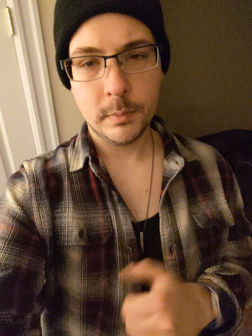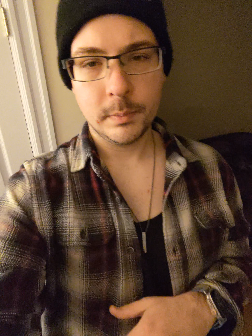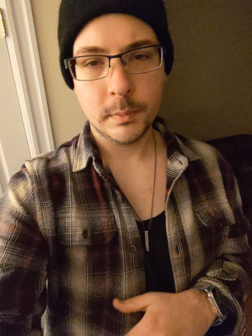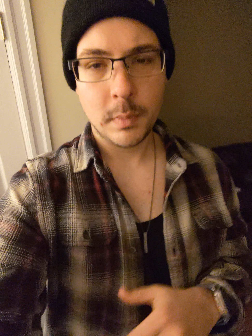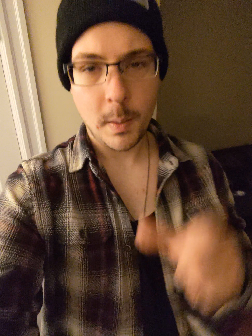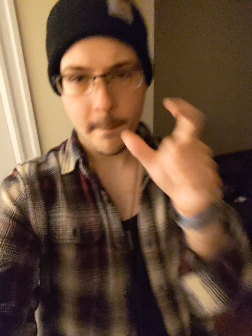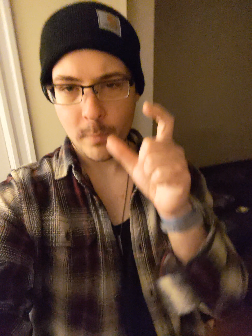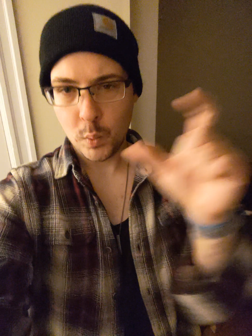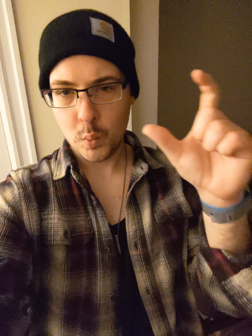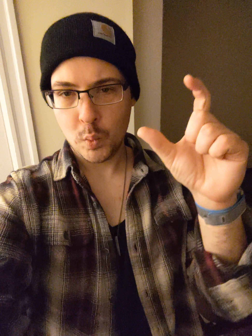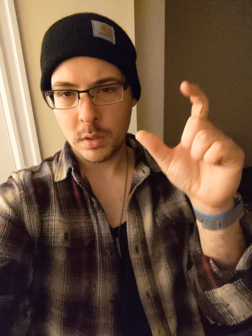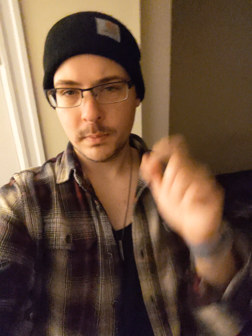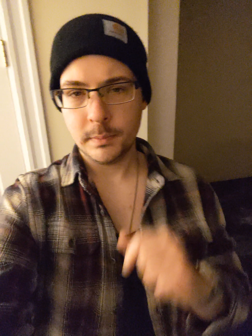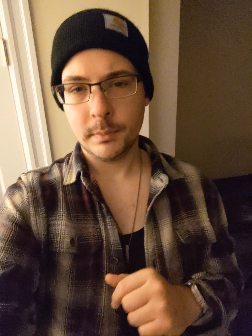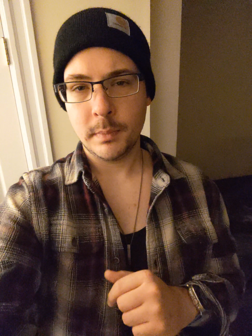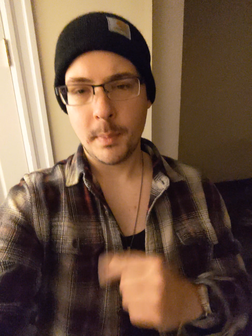moon